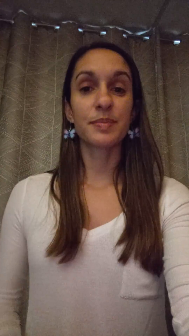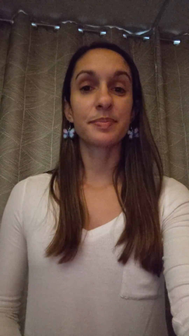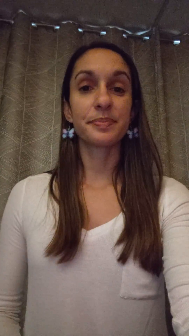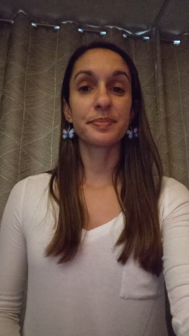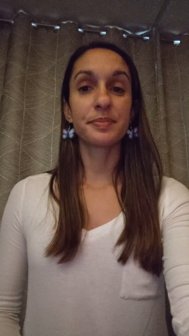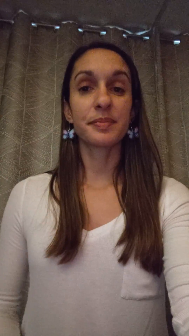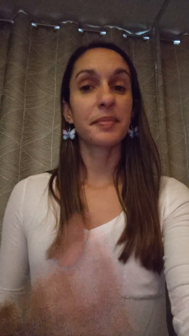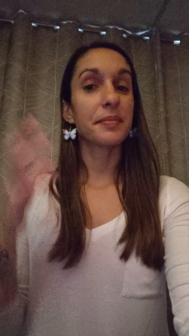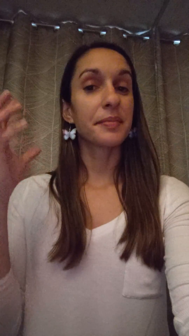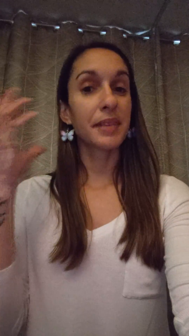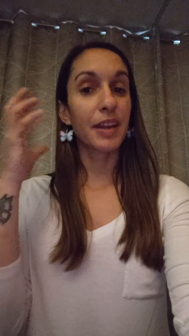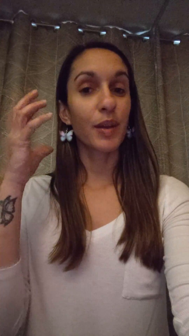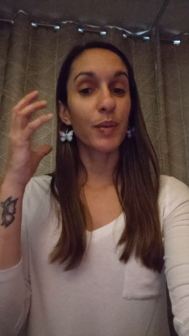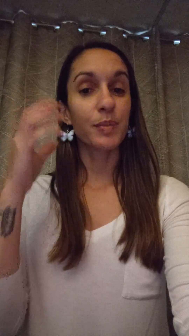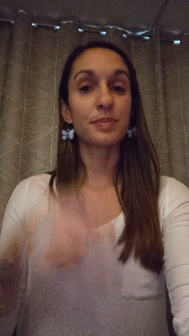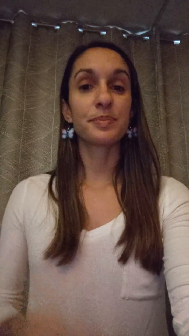pillow